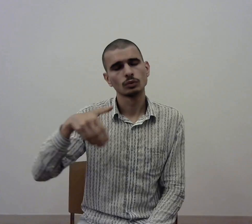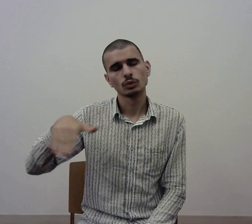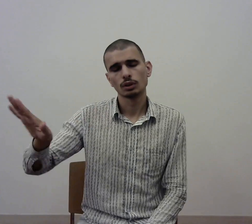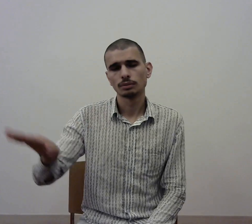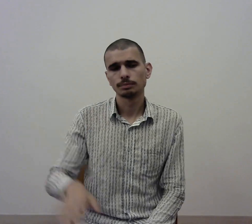getmək